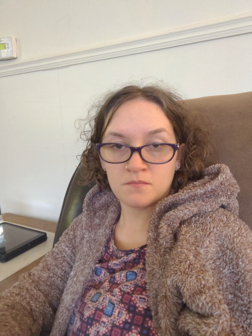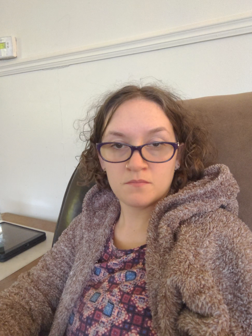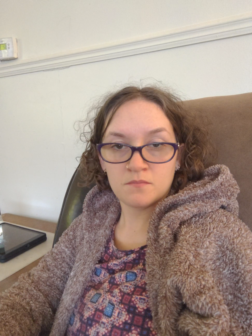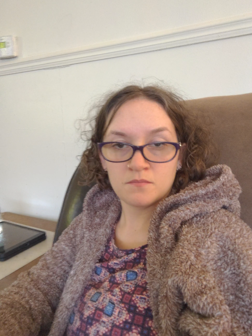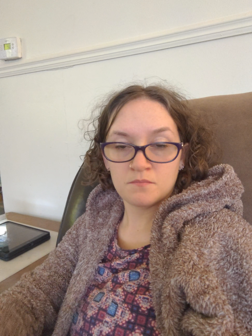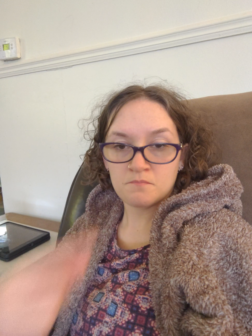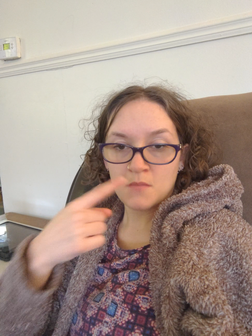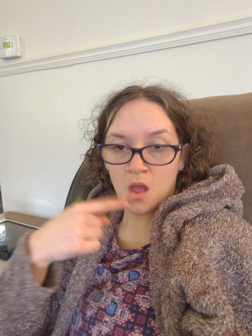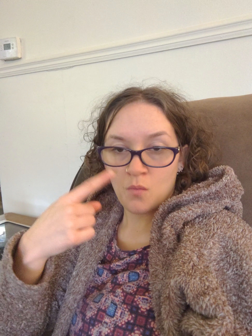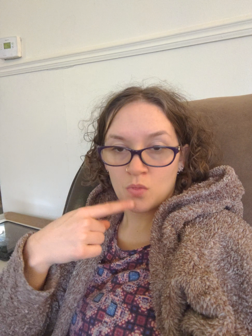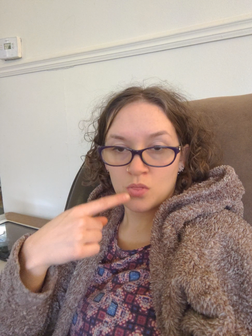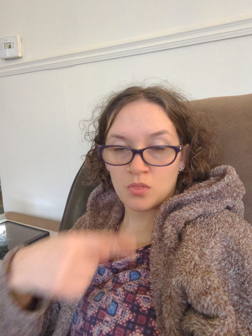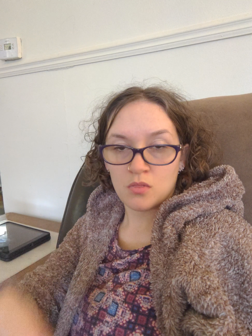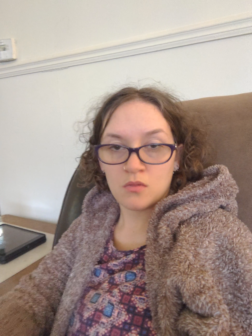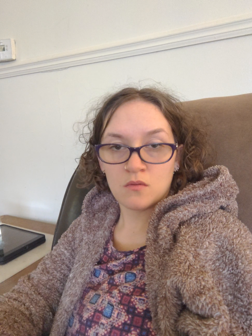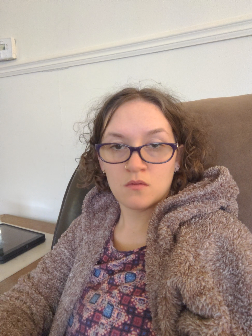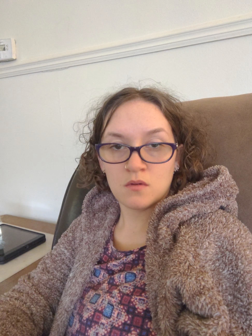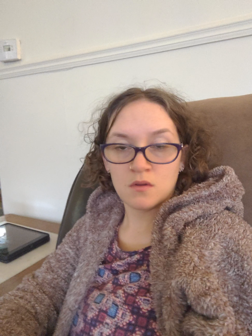mouth